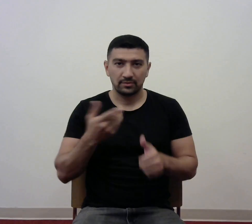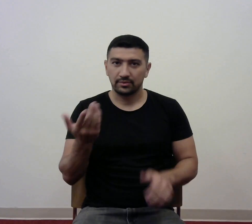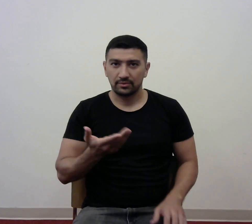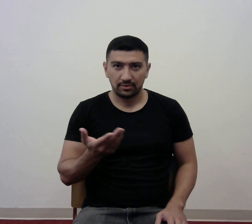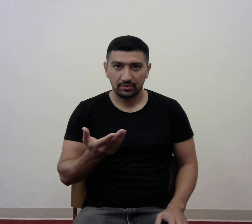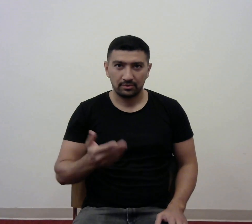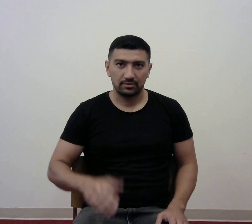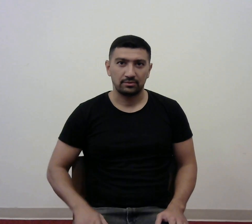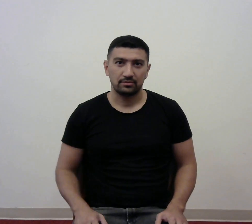nədir